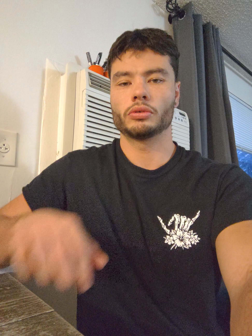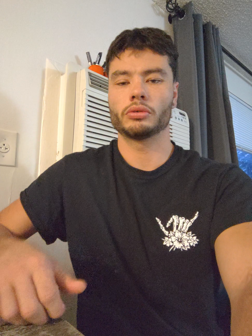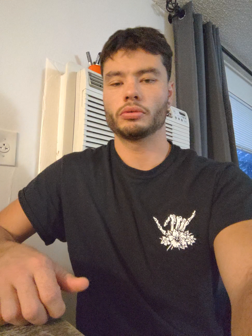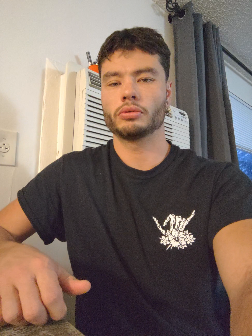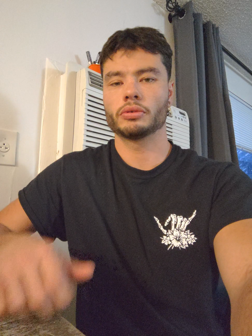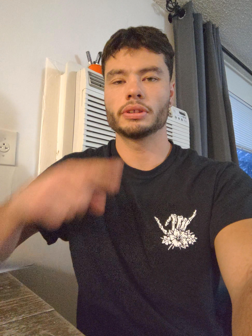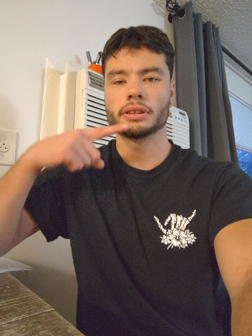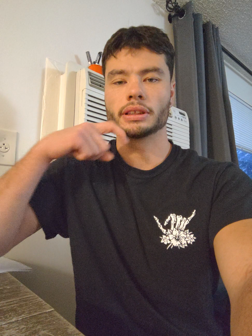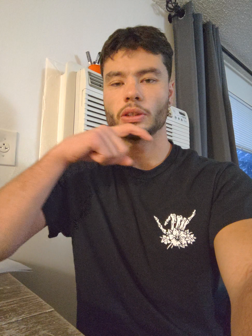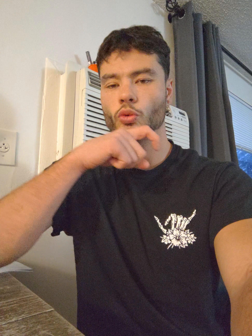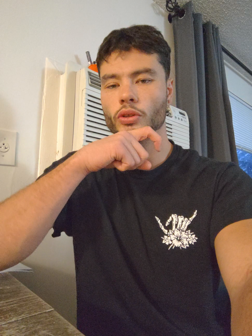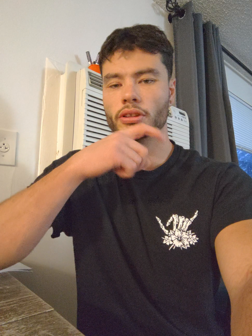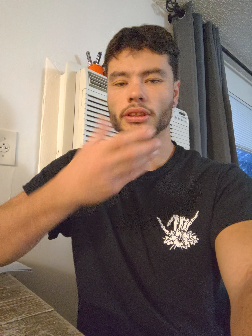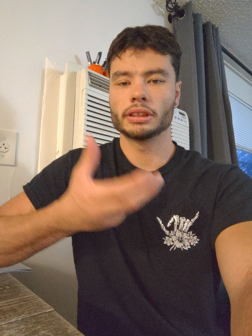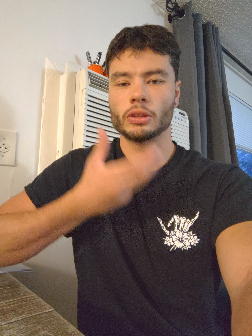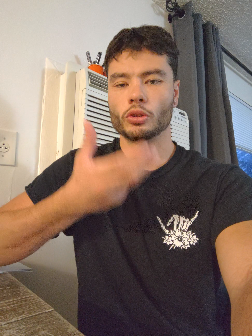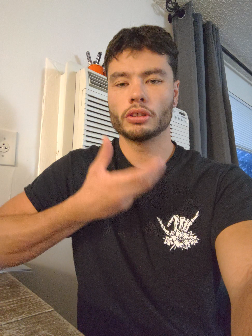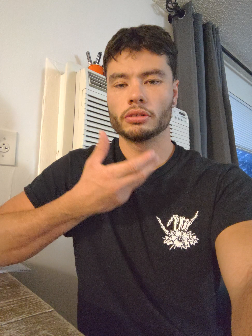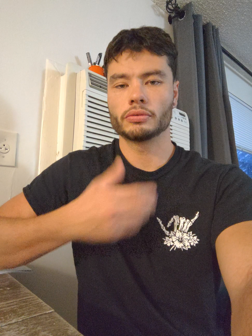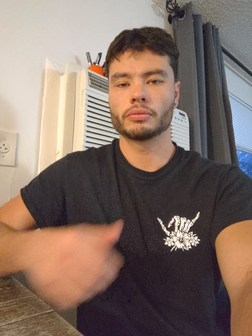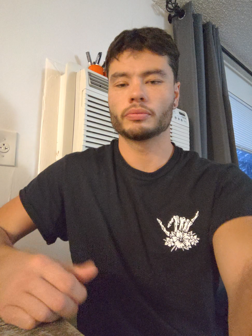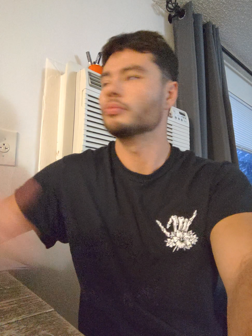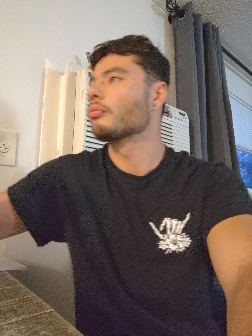cereal